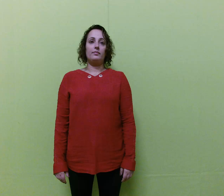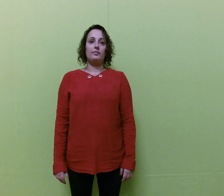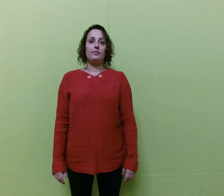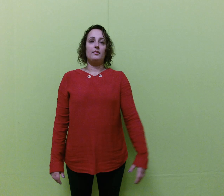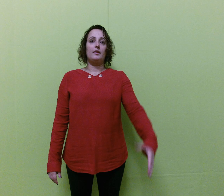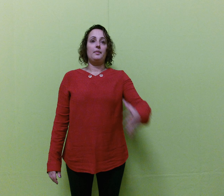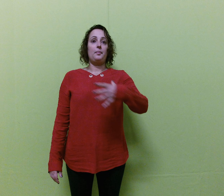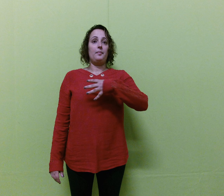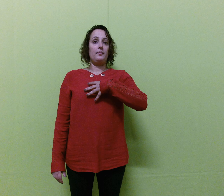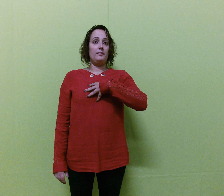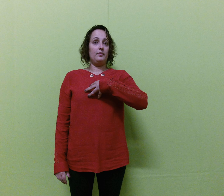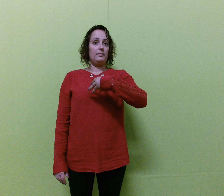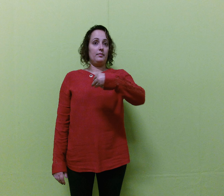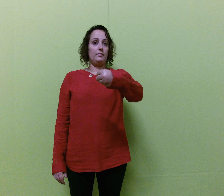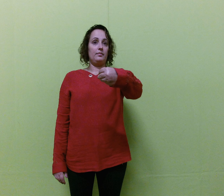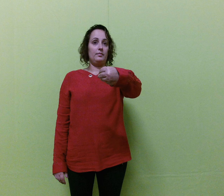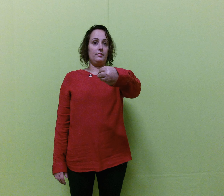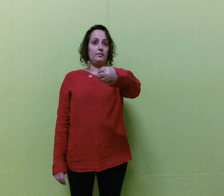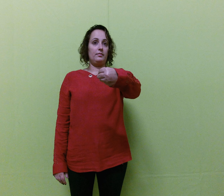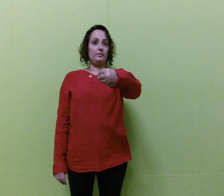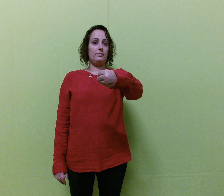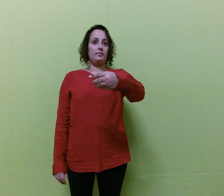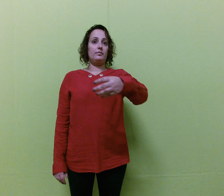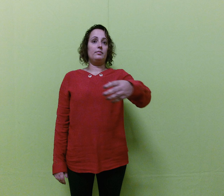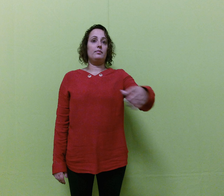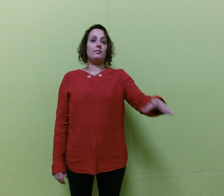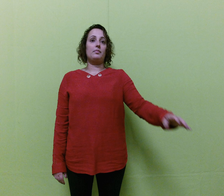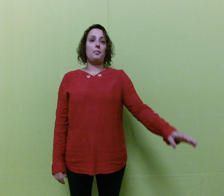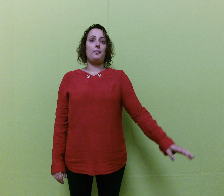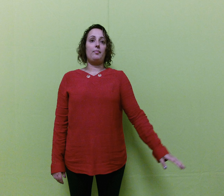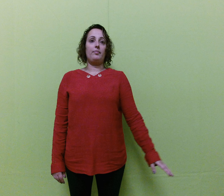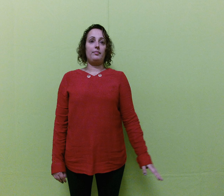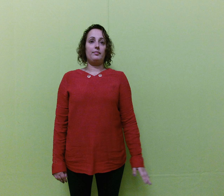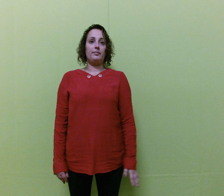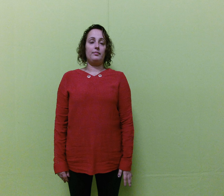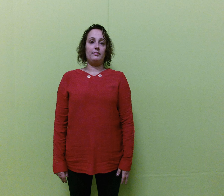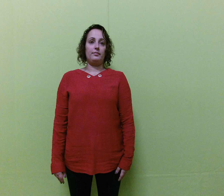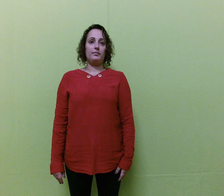filho